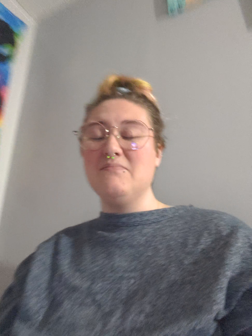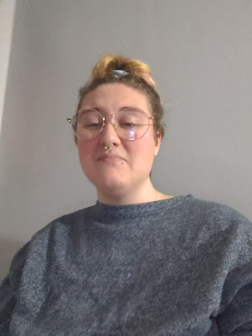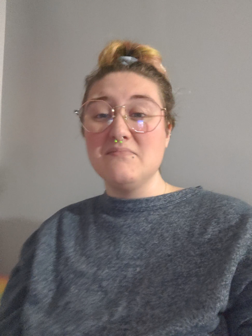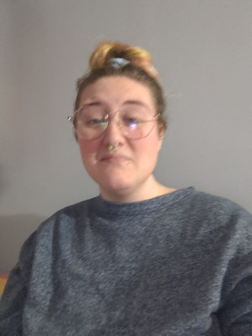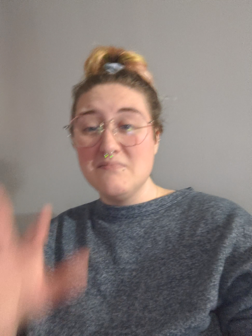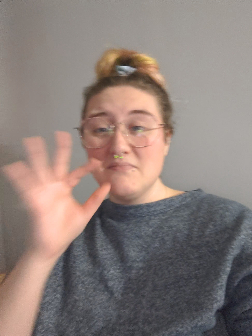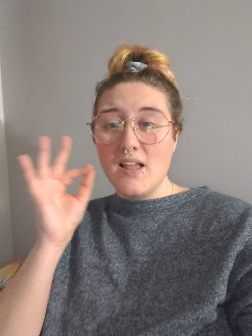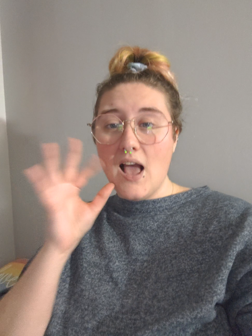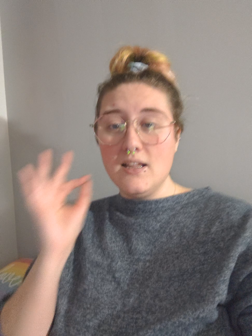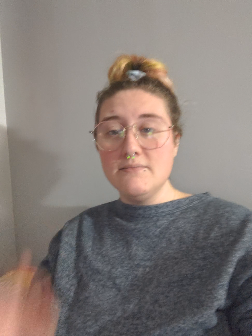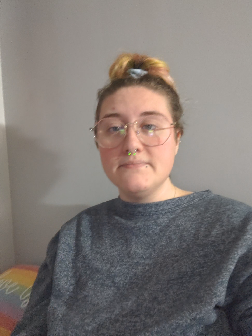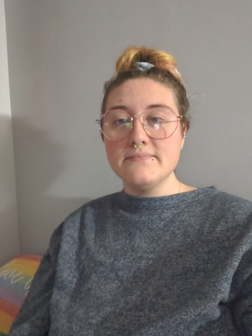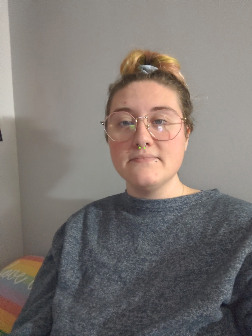cat